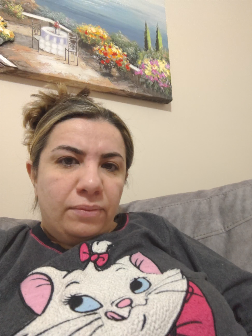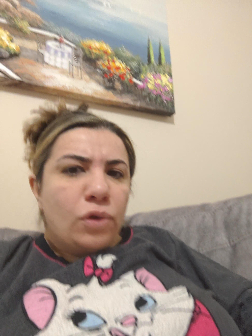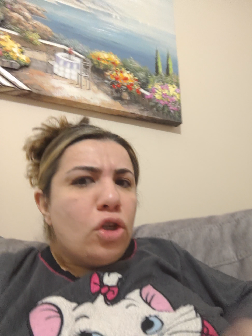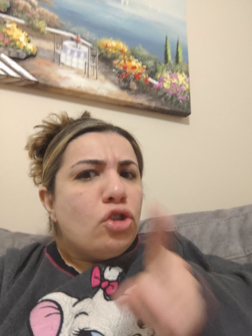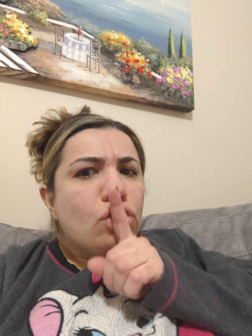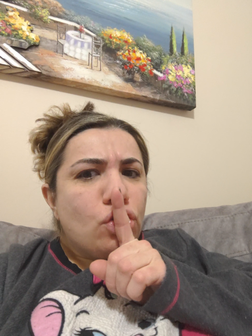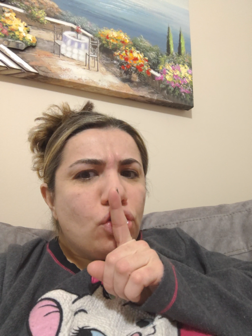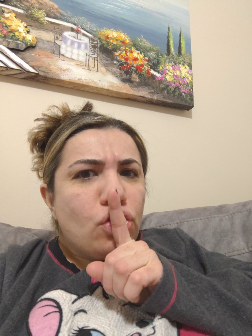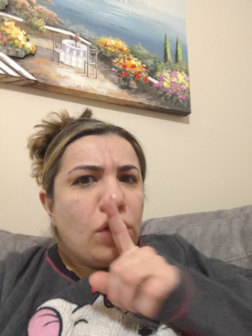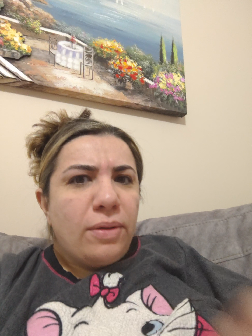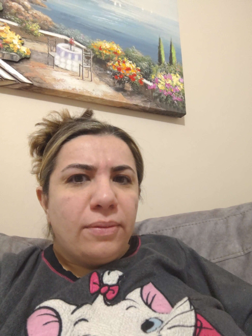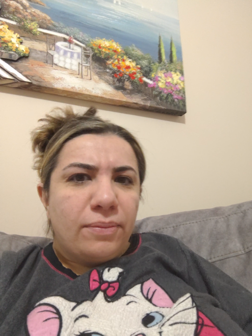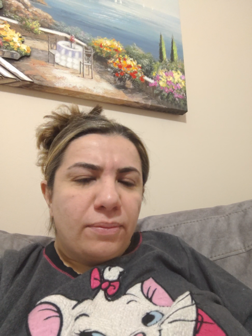shhh